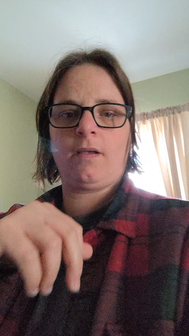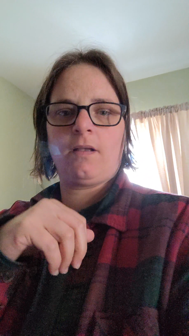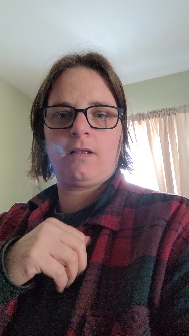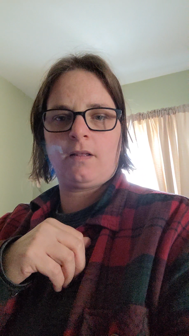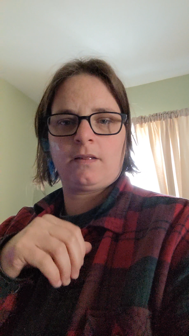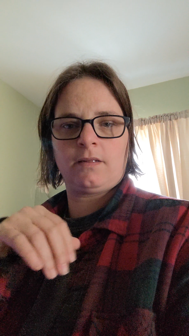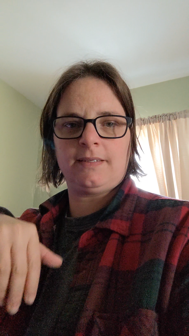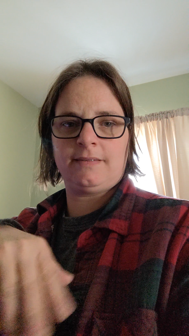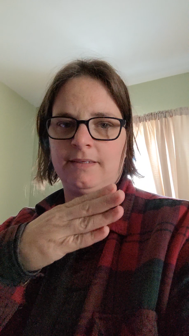kick